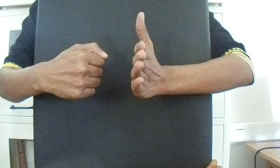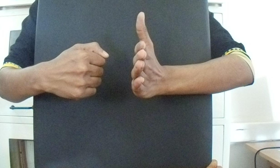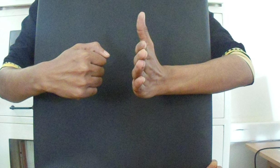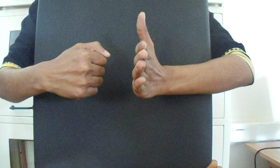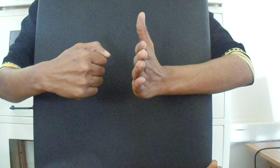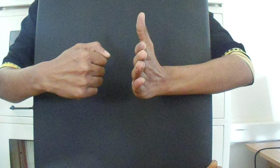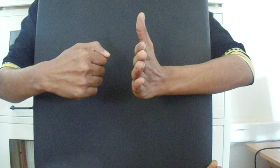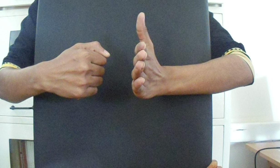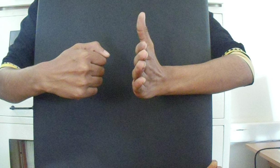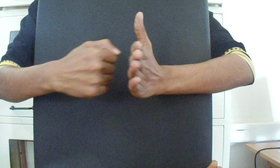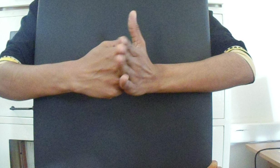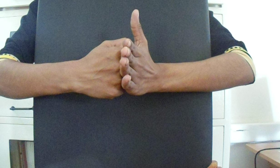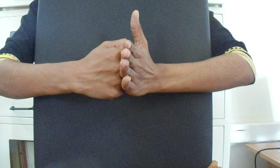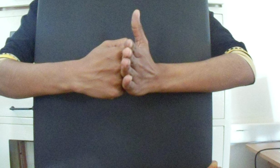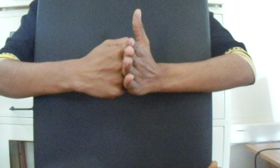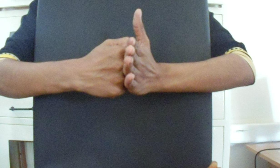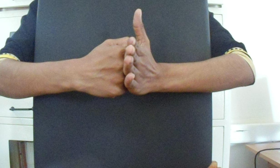accident